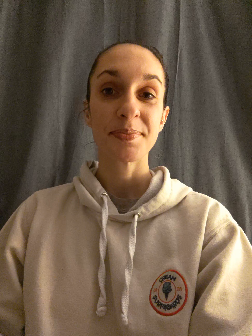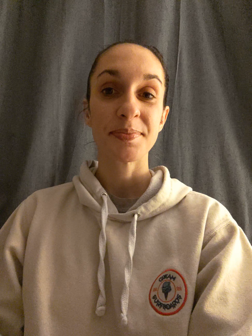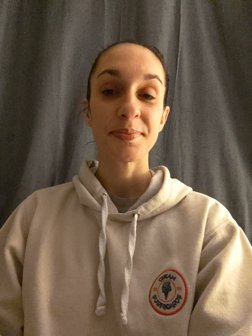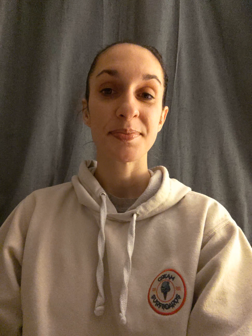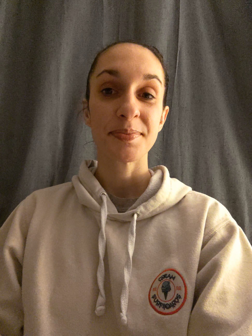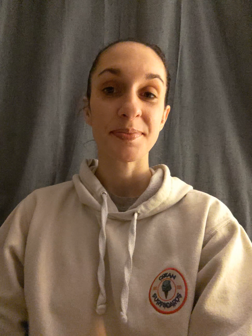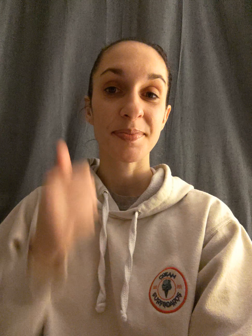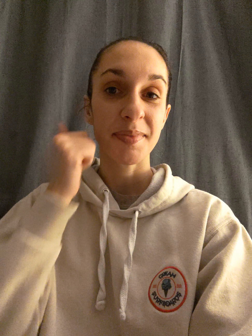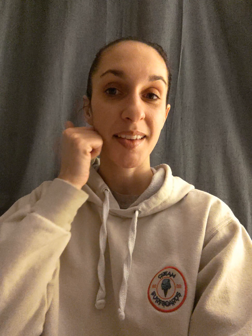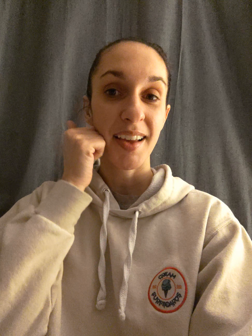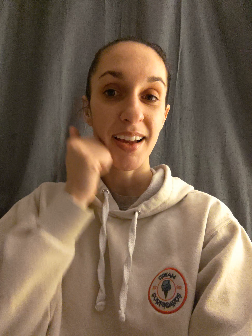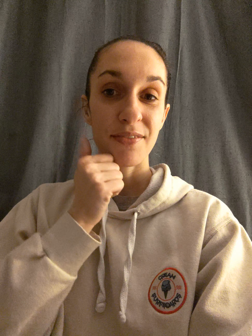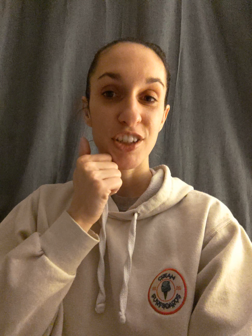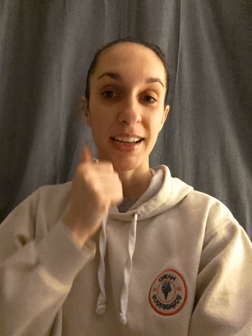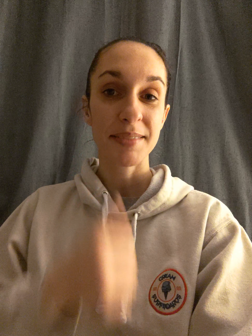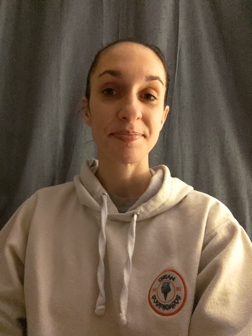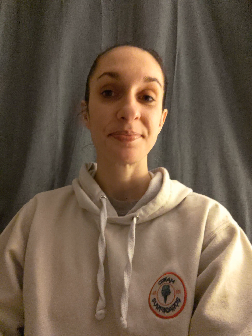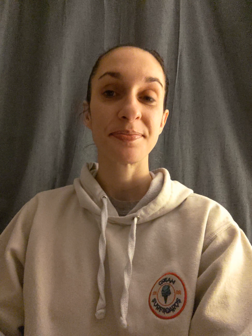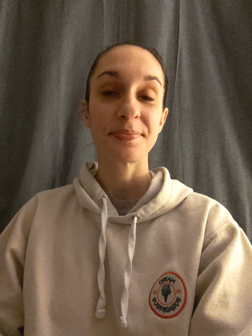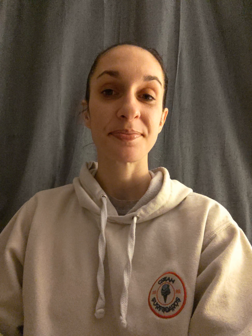every